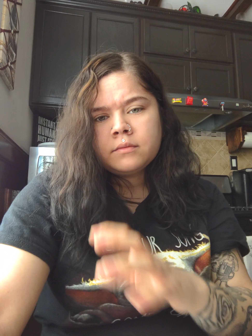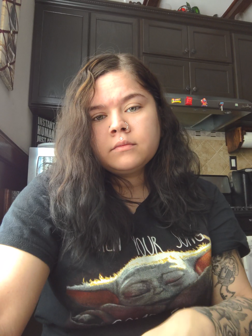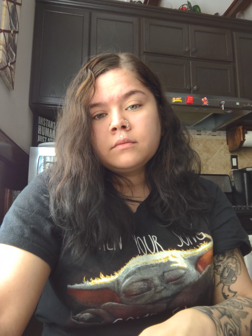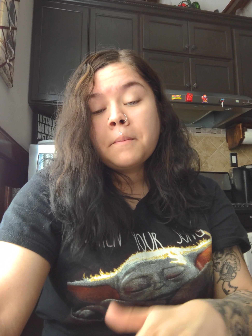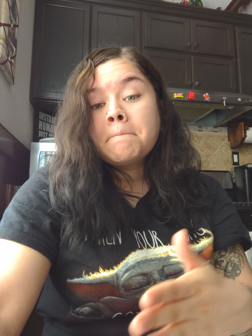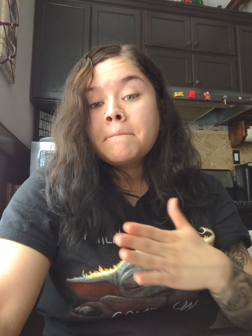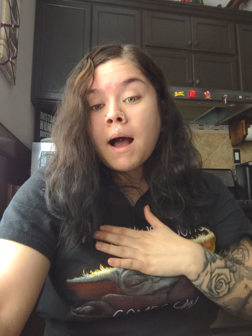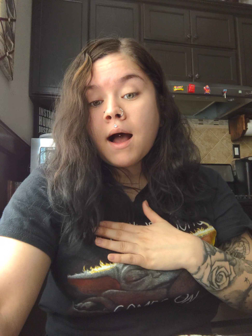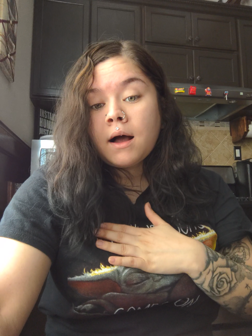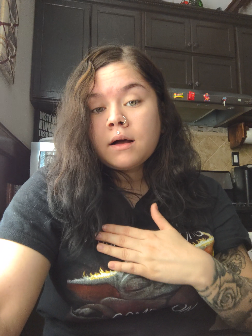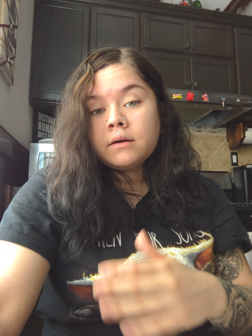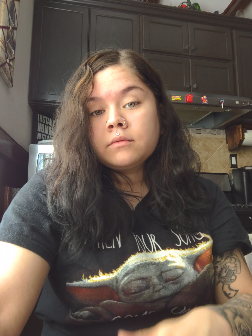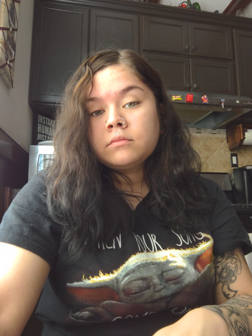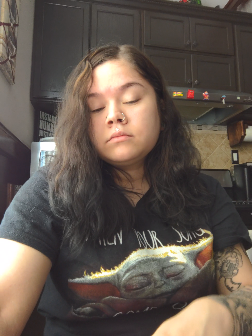my